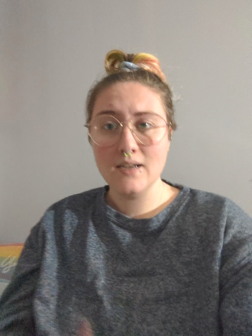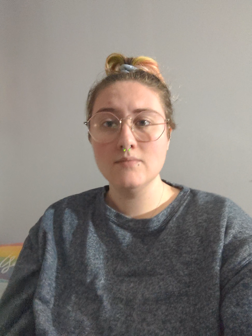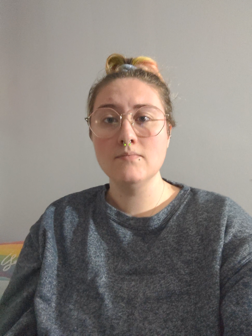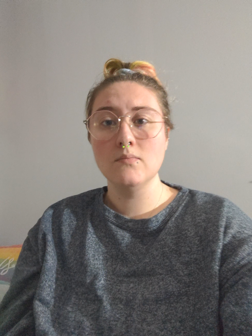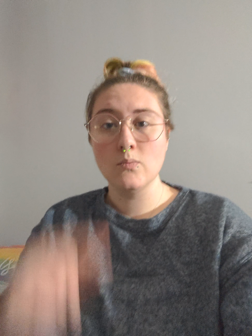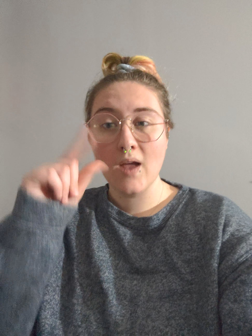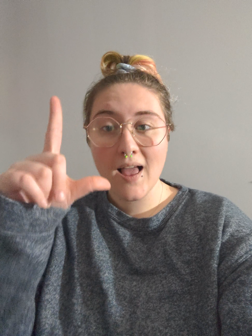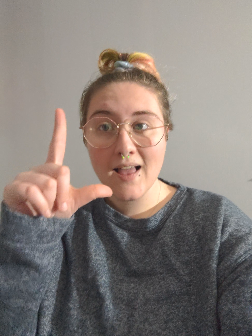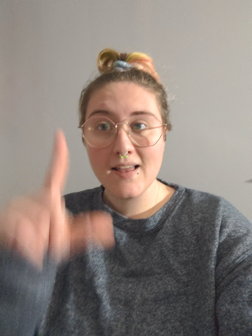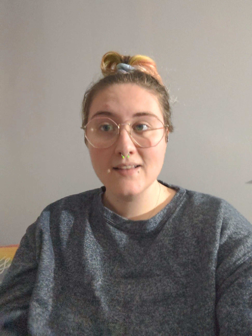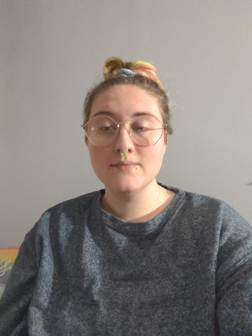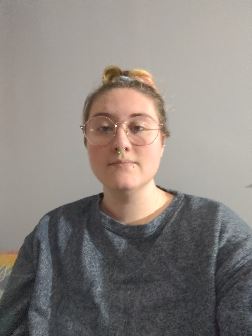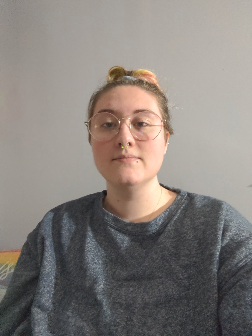wake